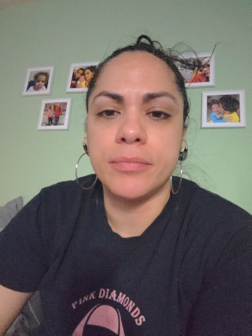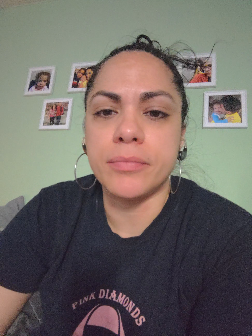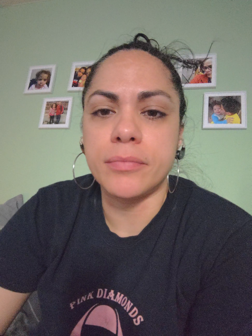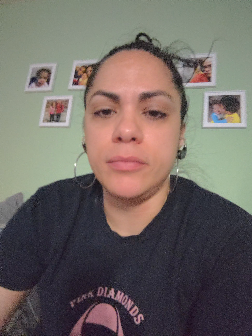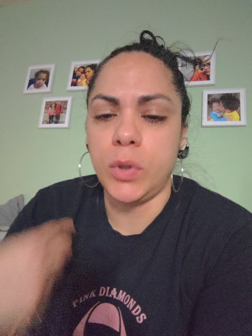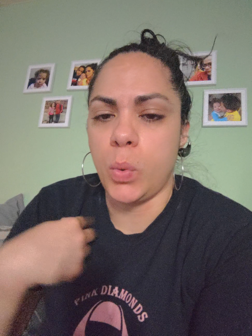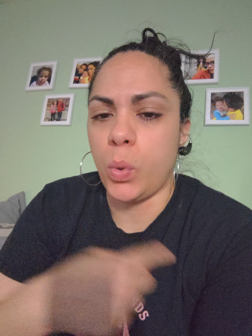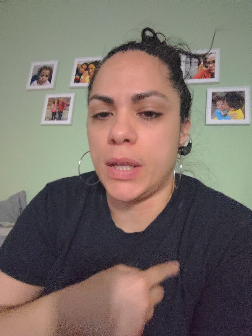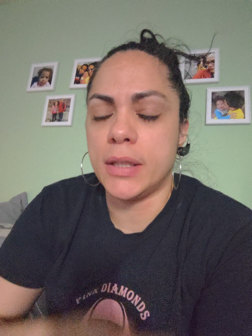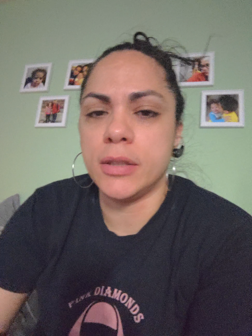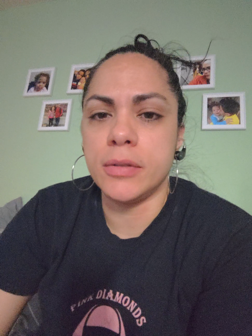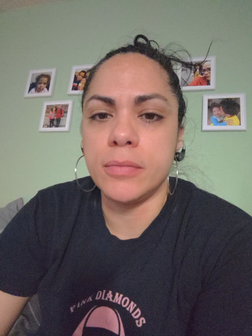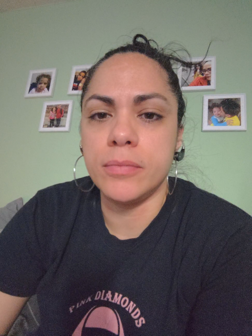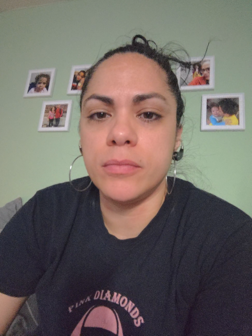we